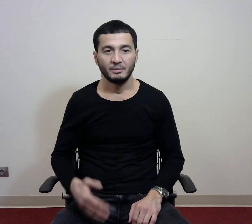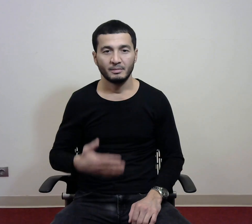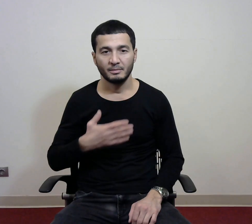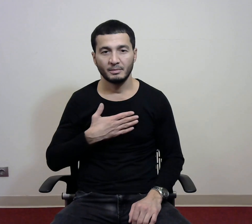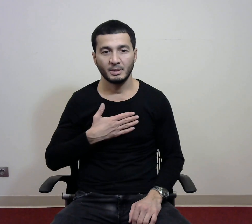mən